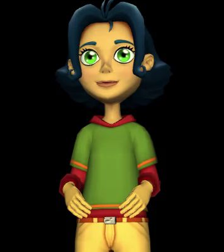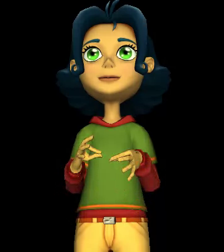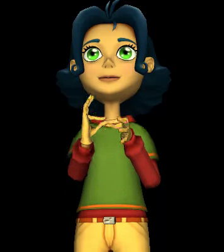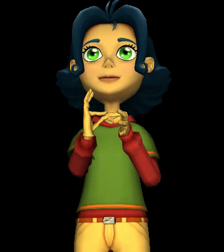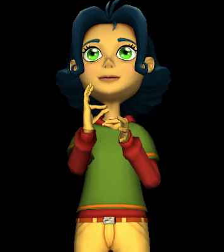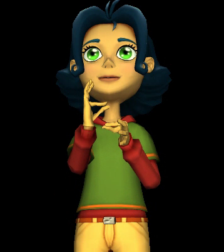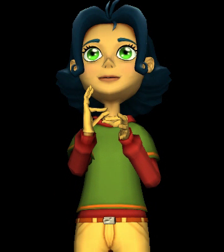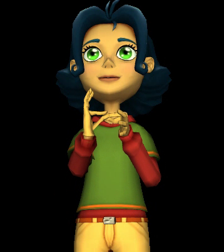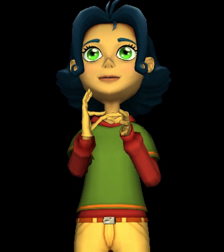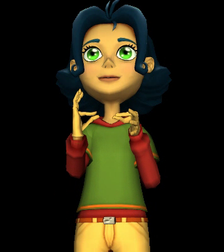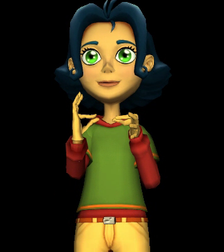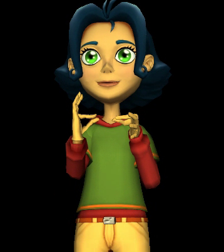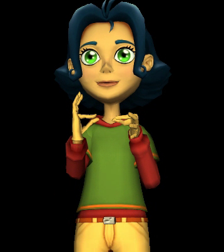حجم